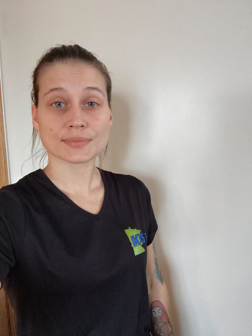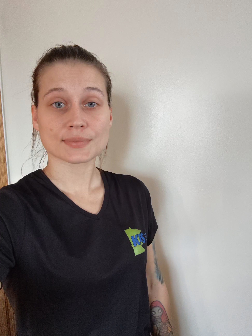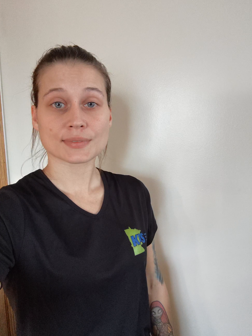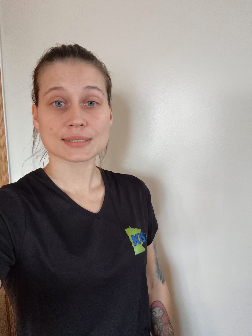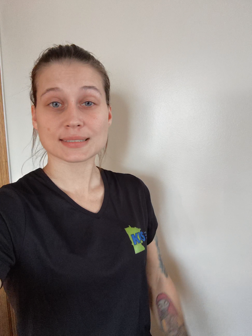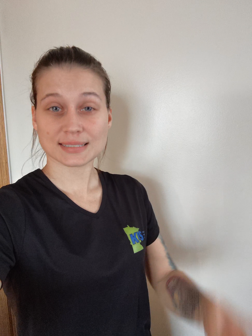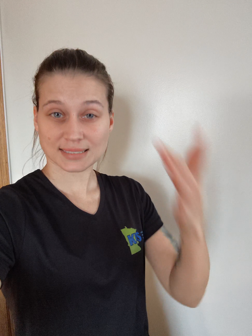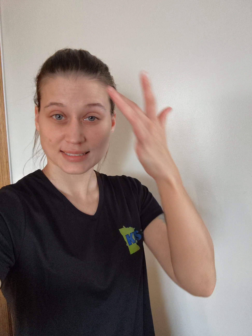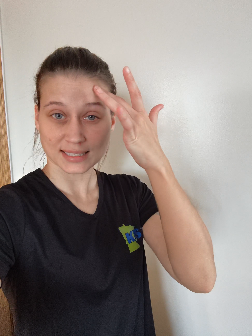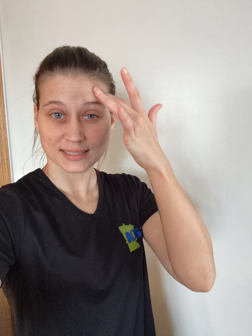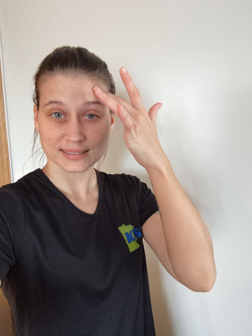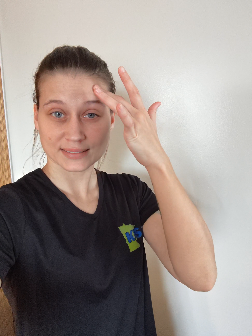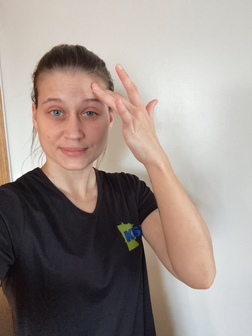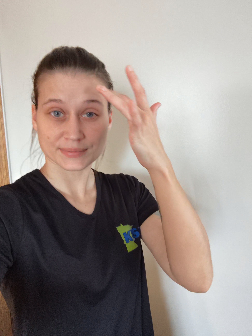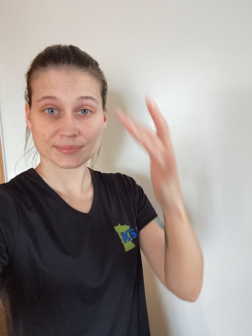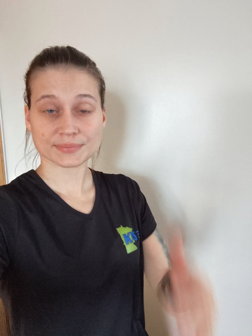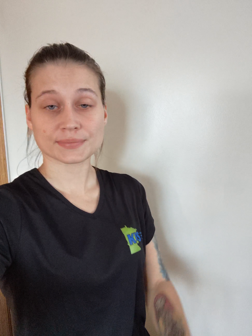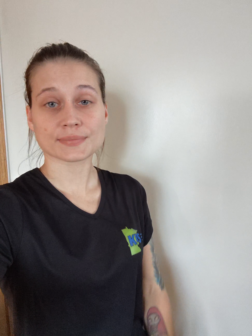sick